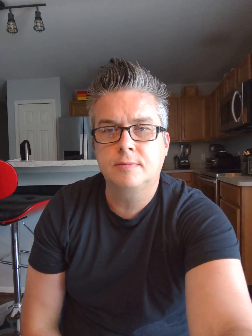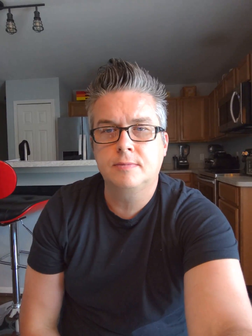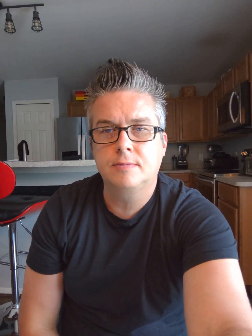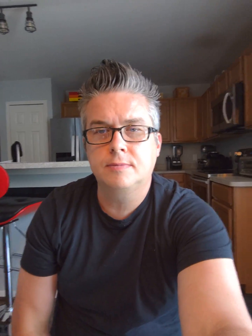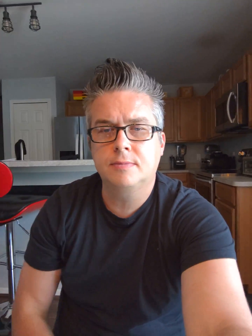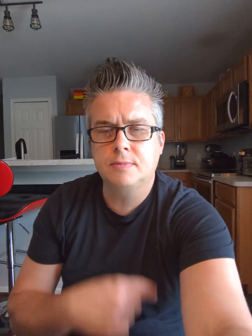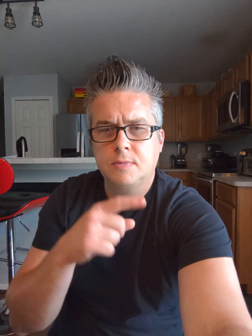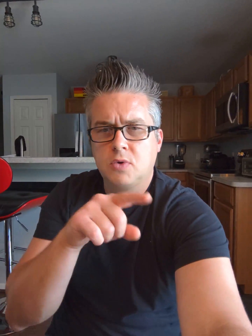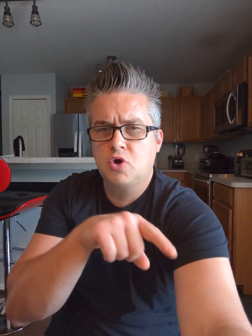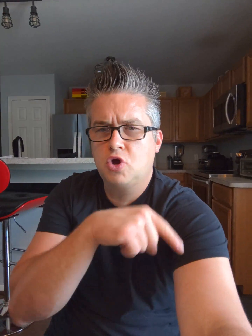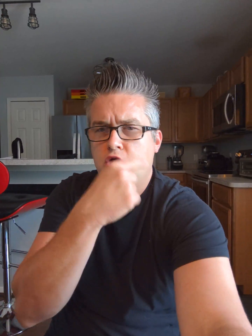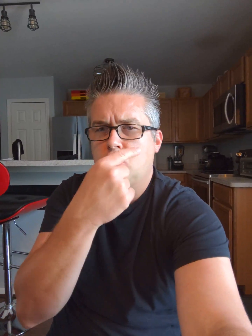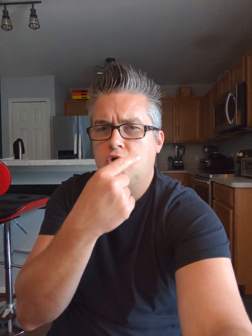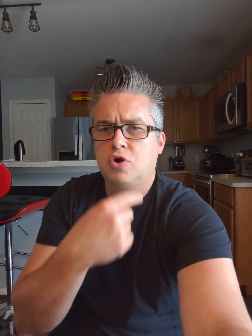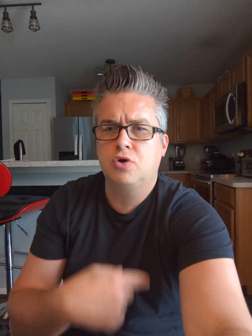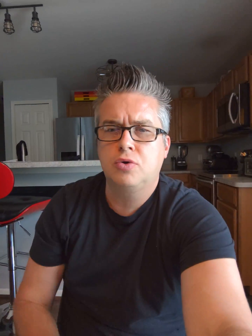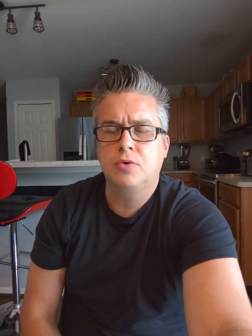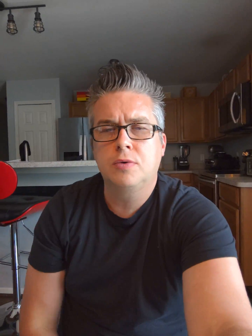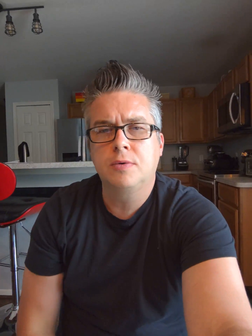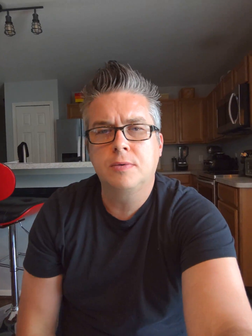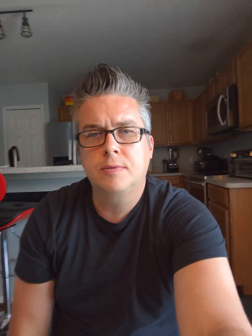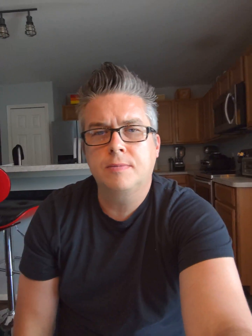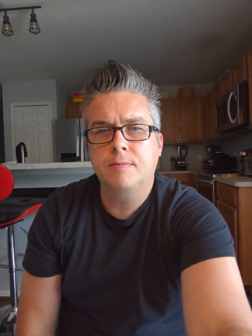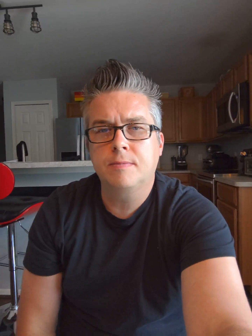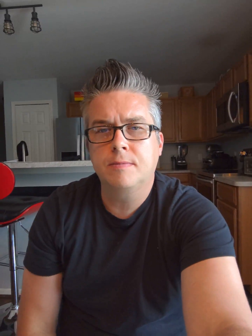long